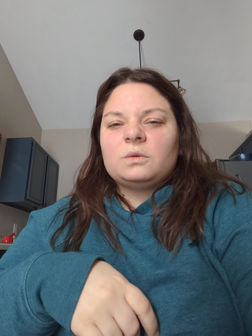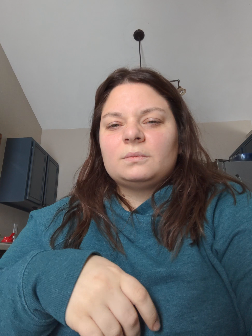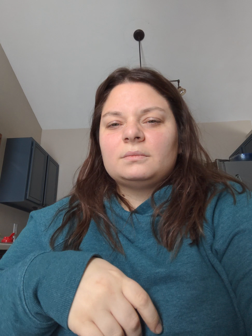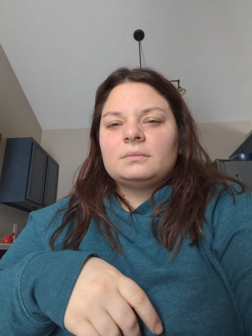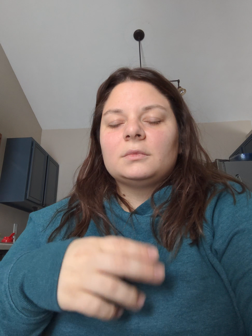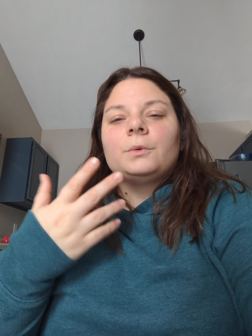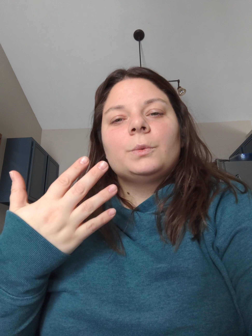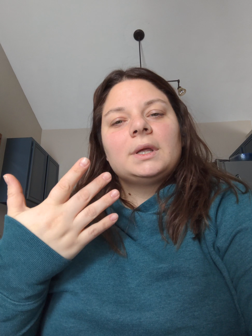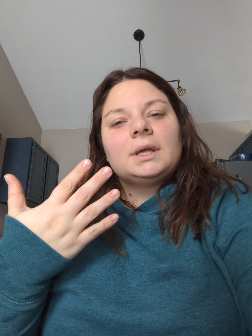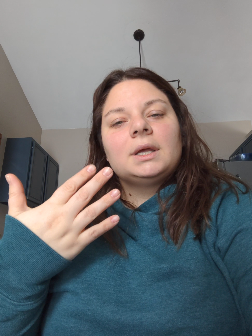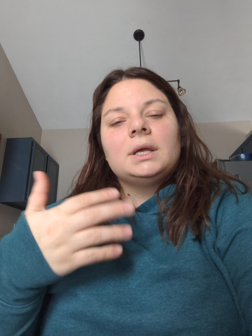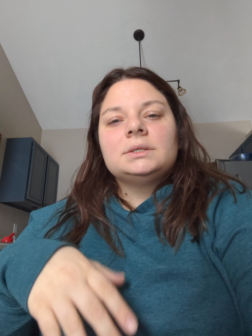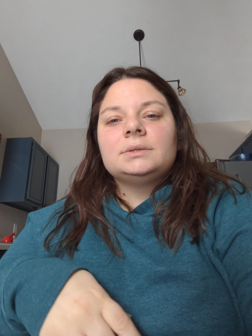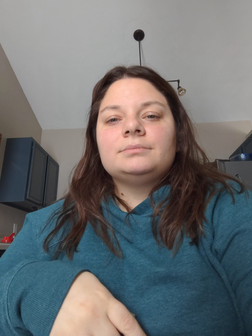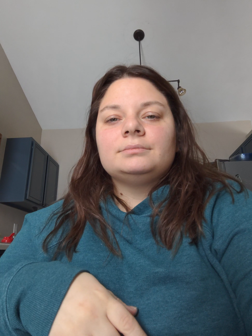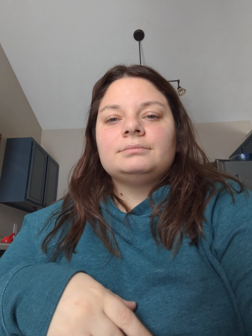wait